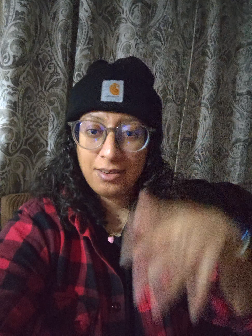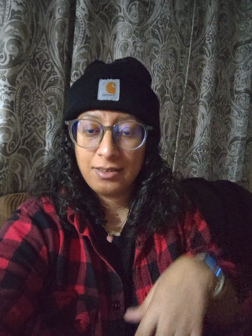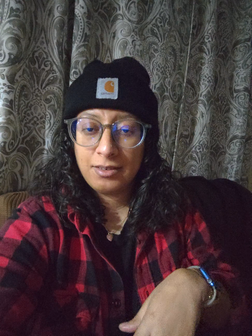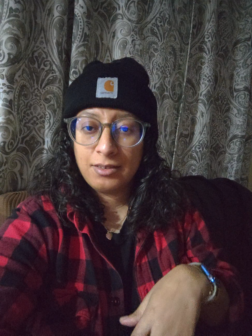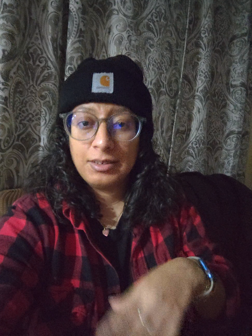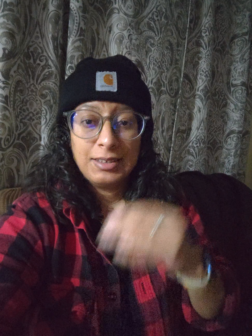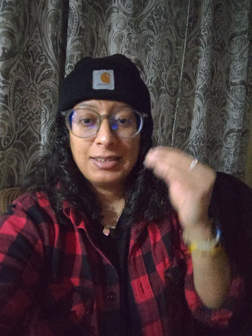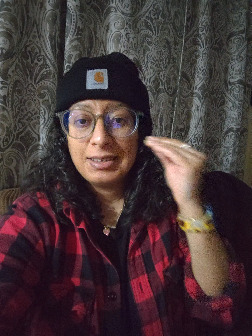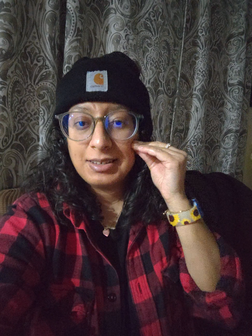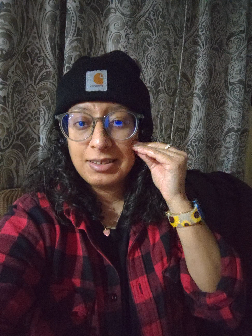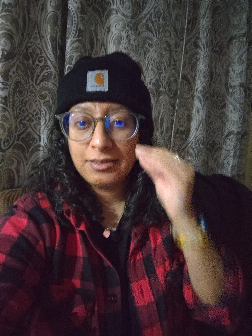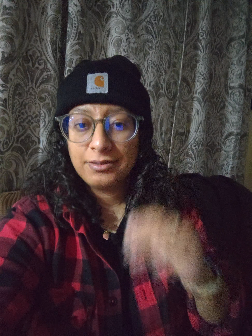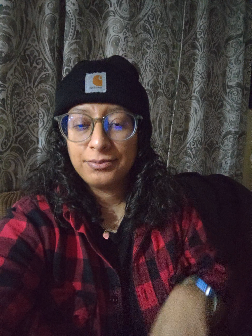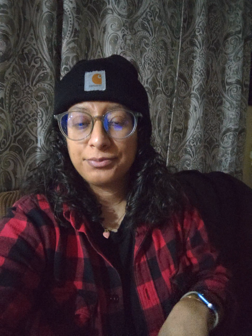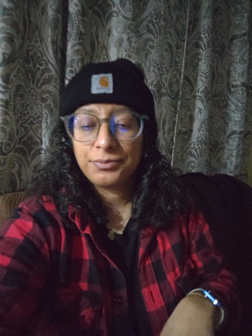kiss